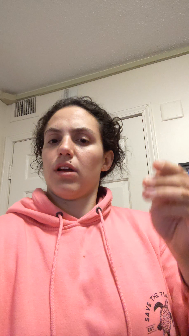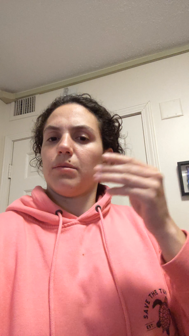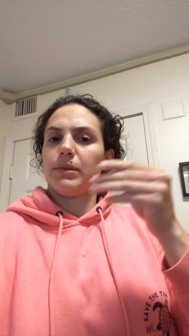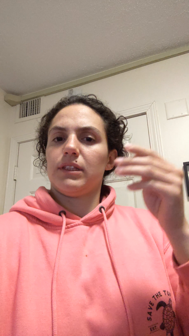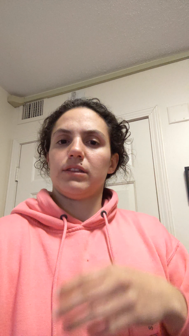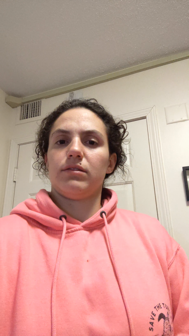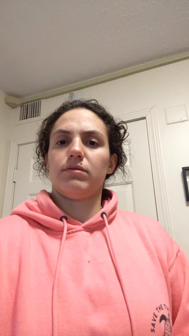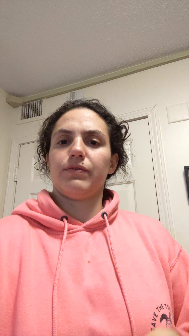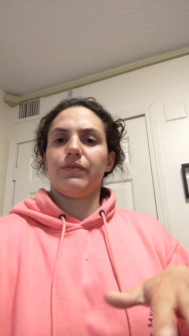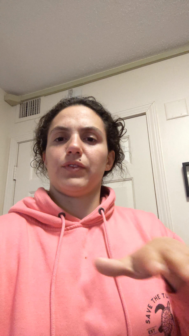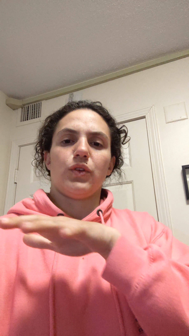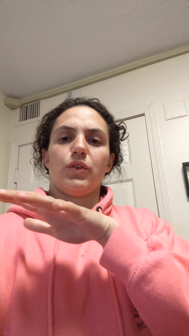full